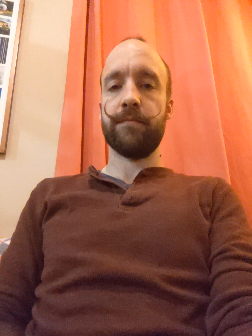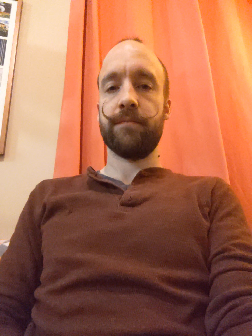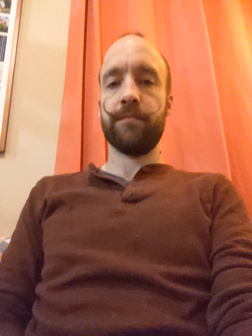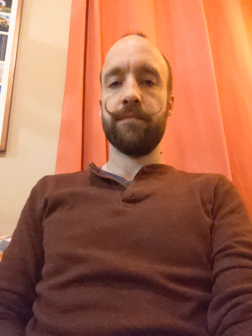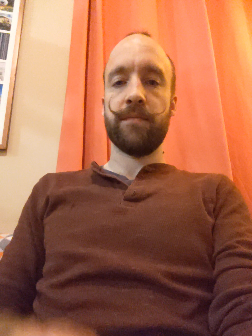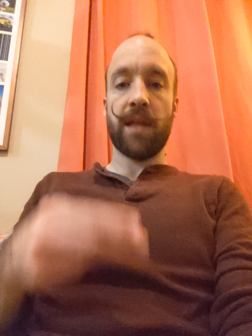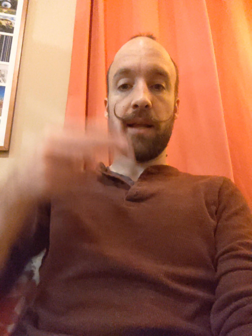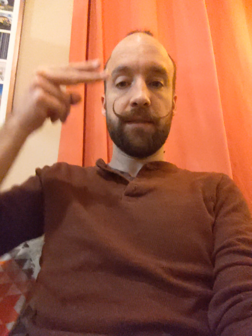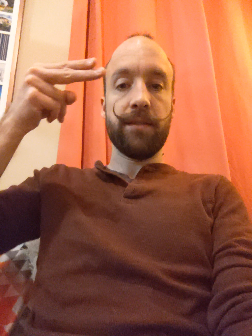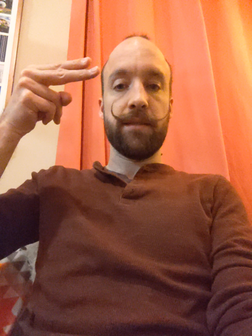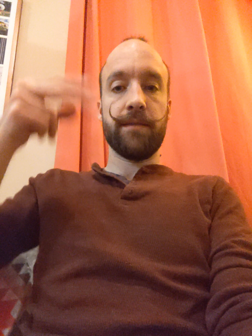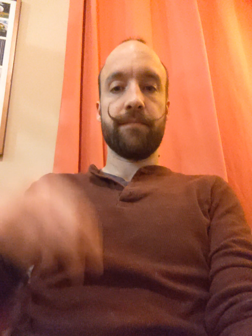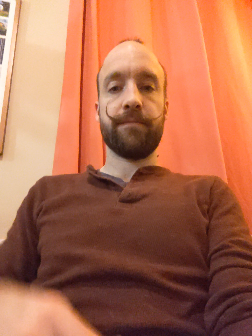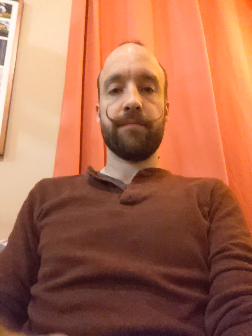high